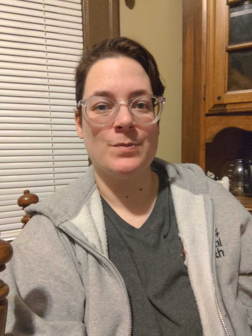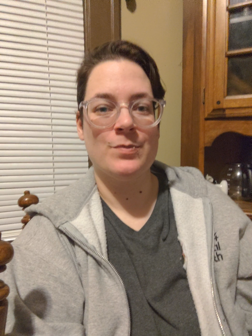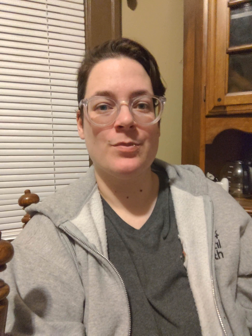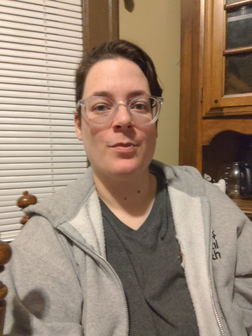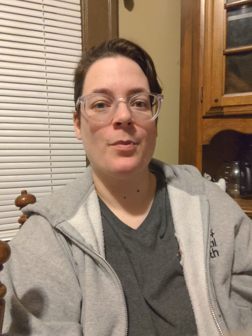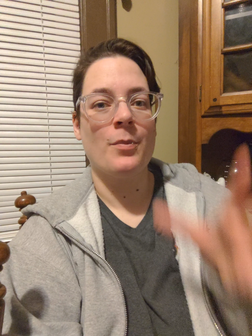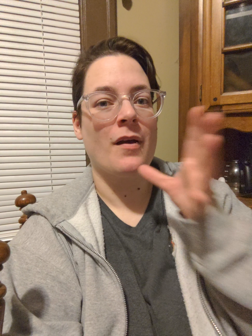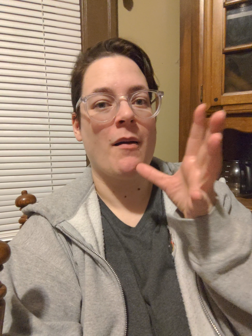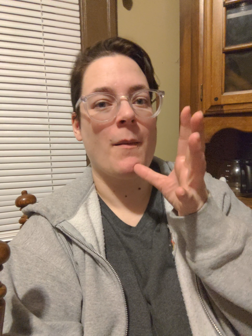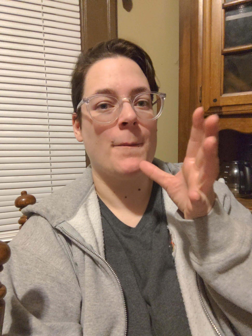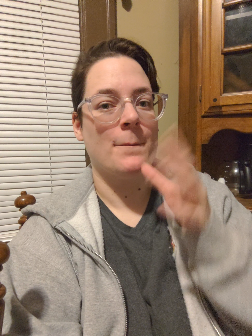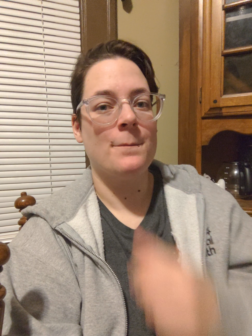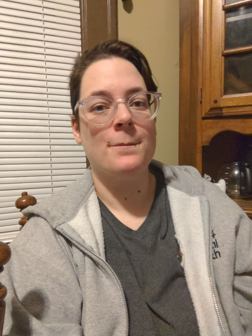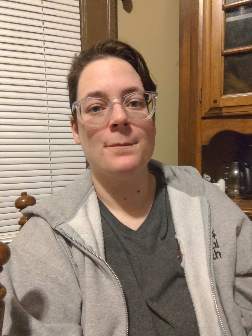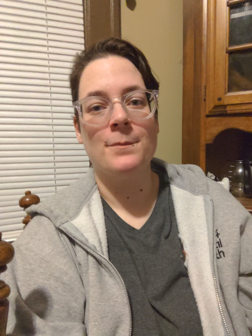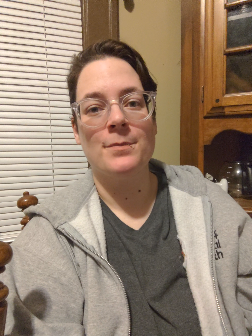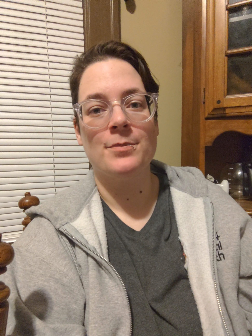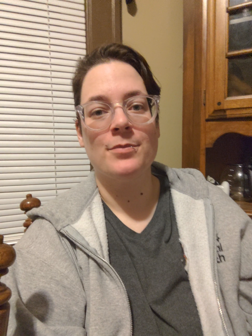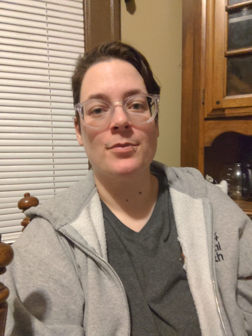mom